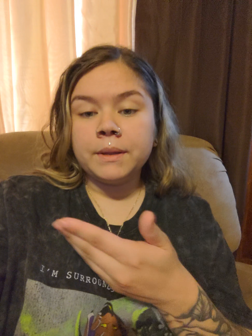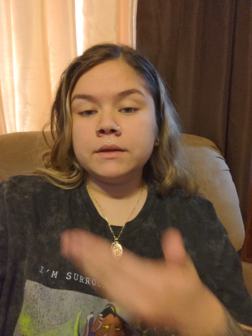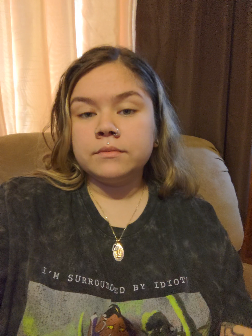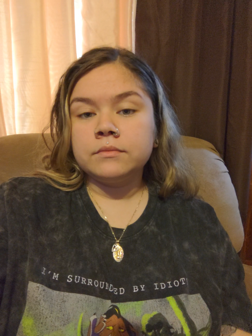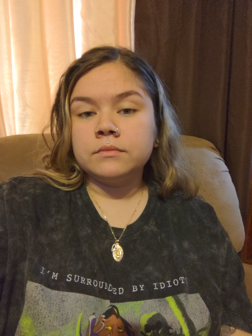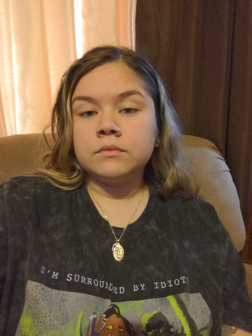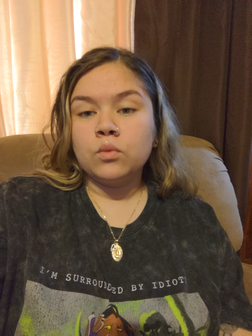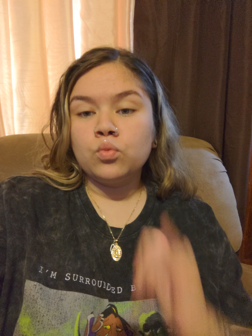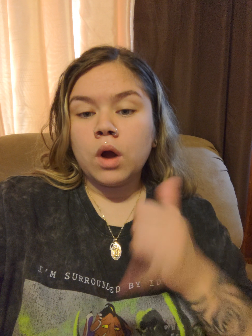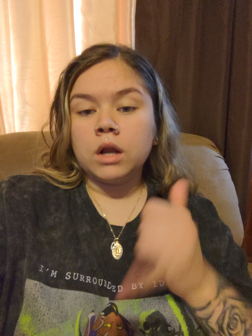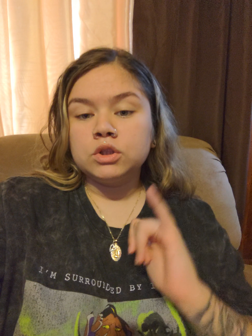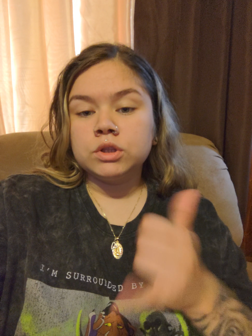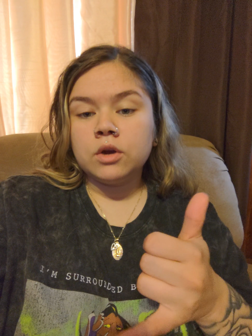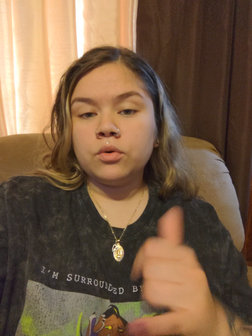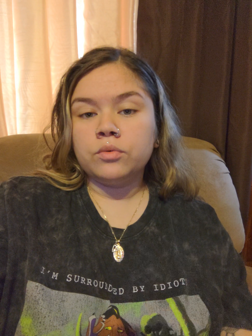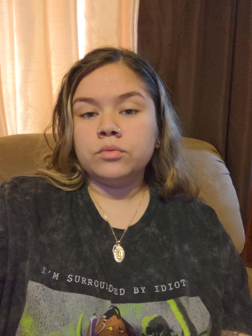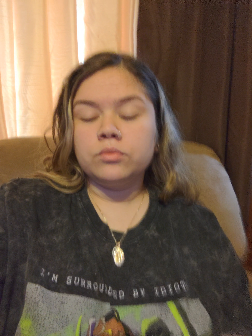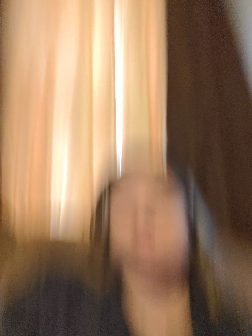rocking chair